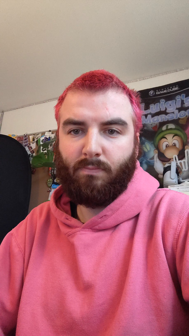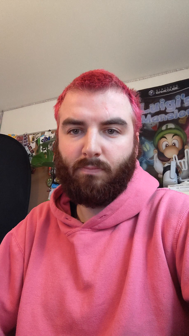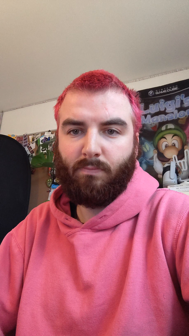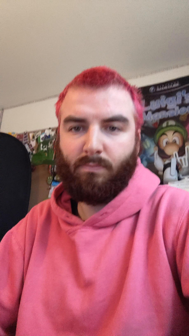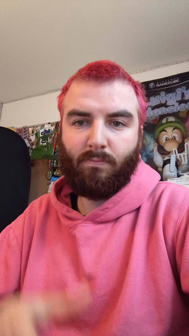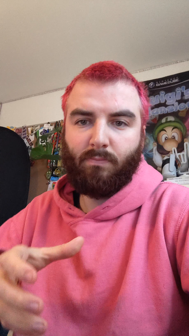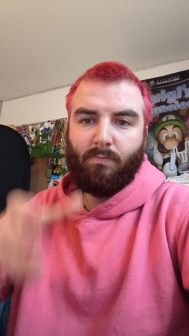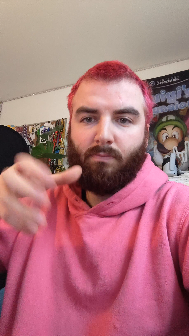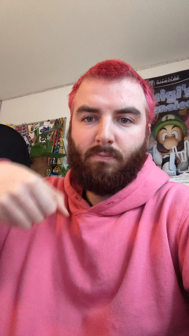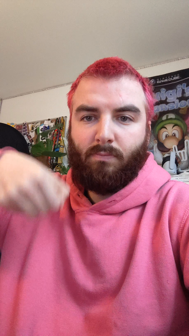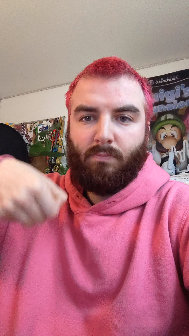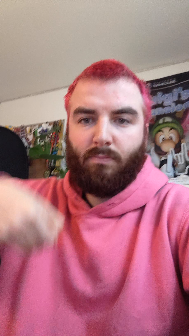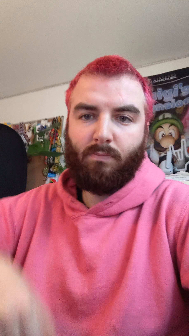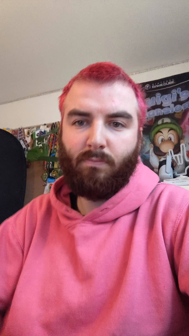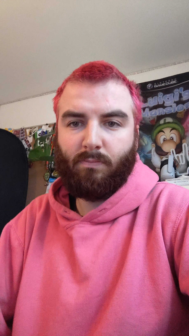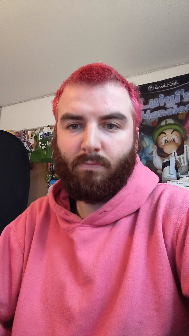bucket